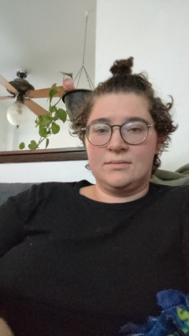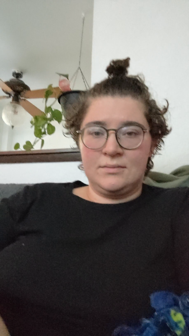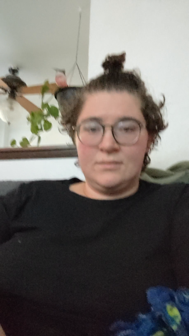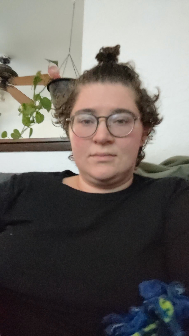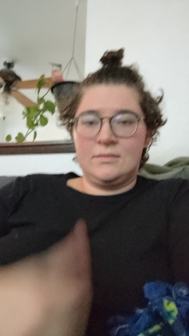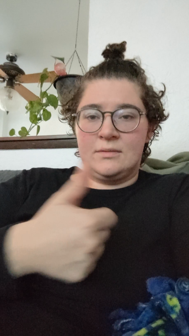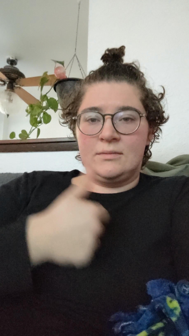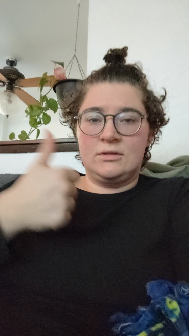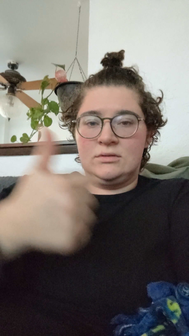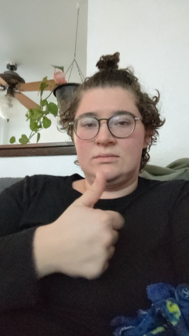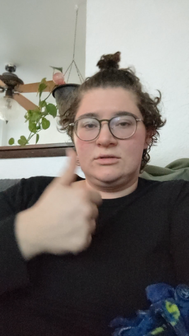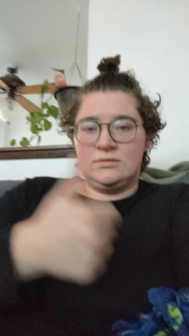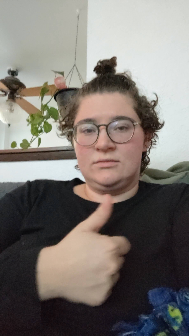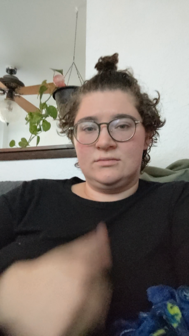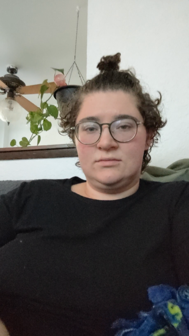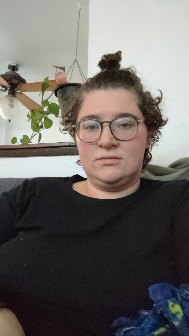basement